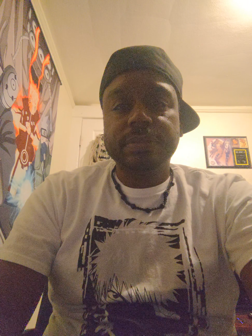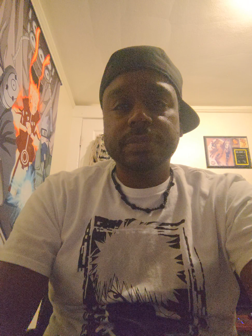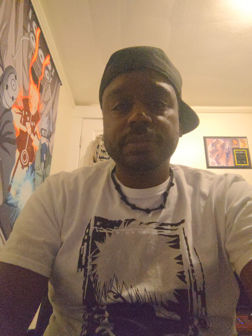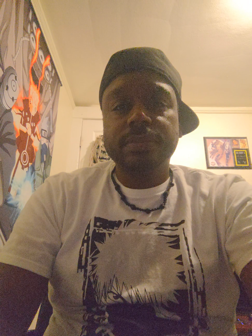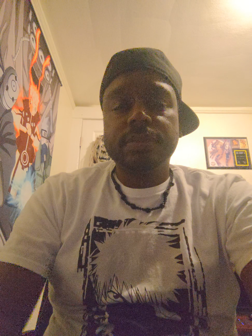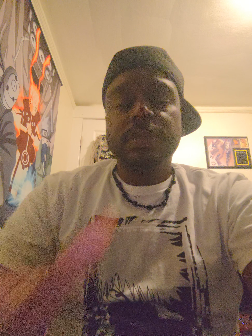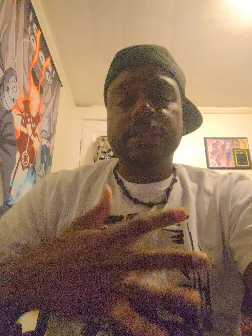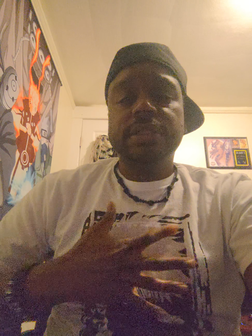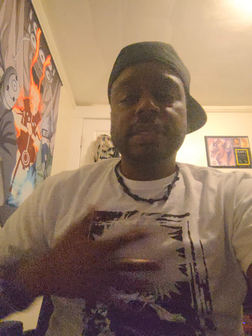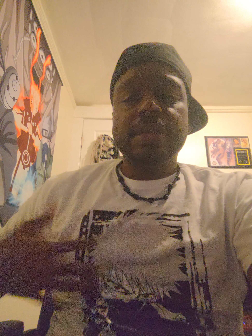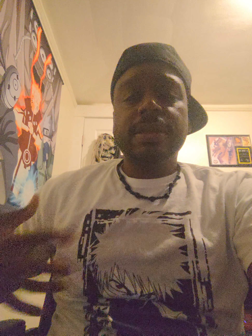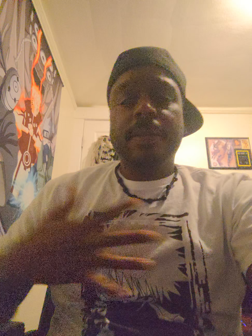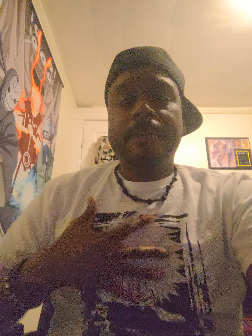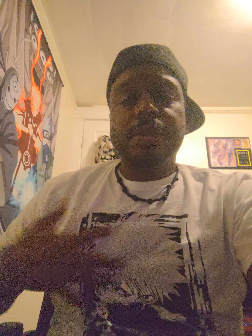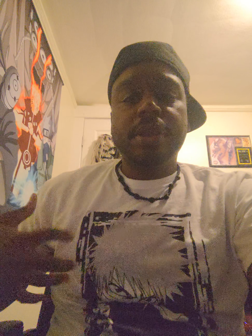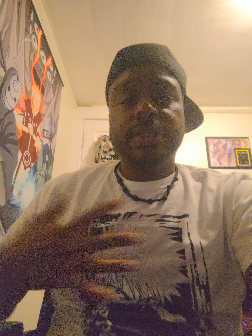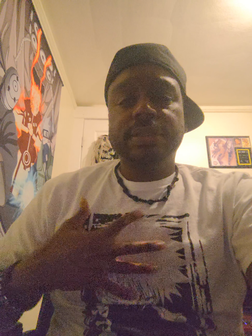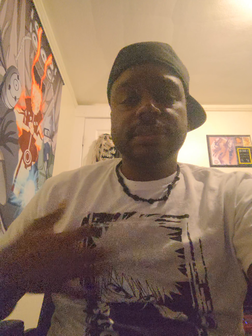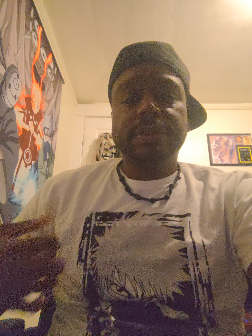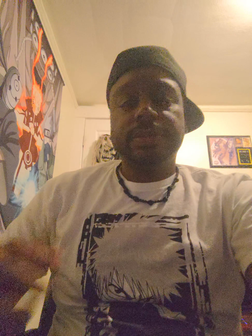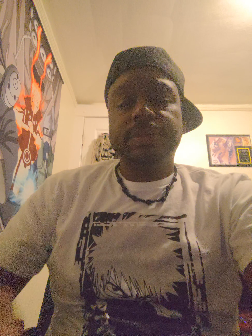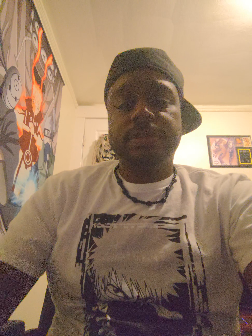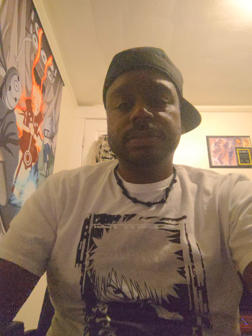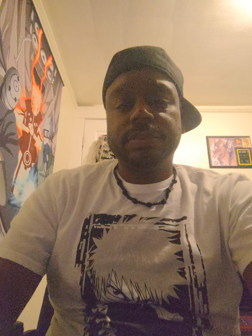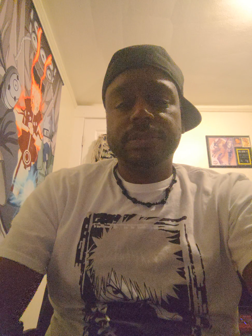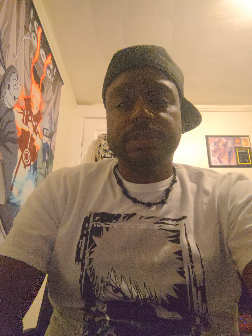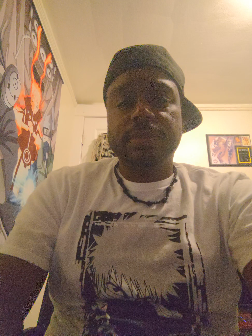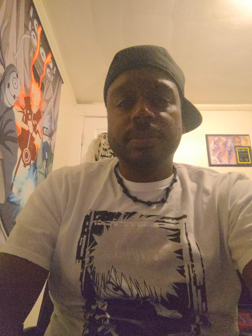zebra